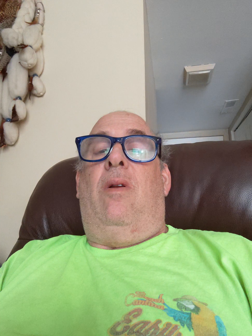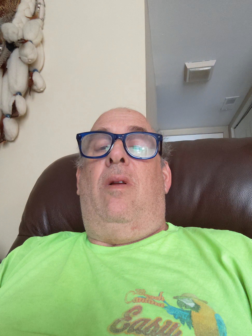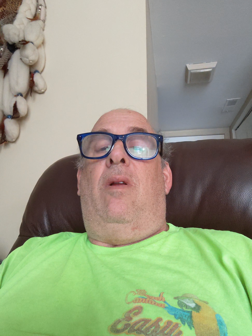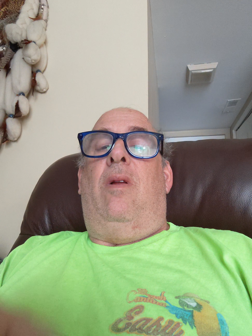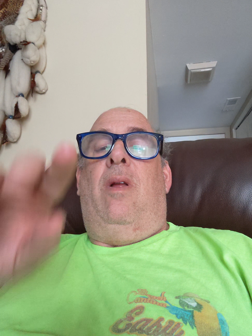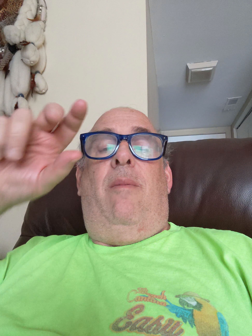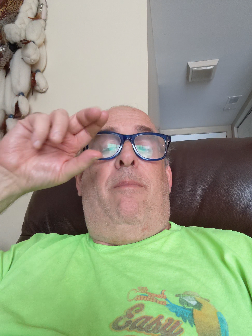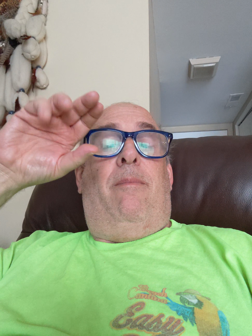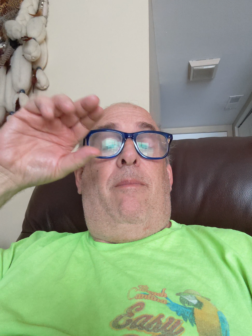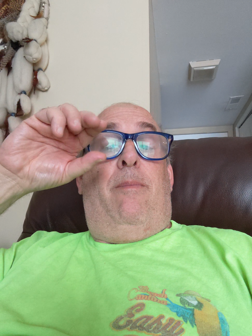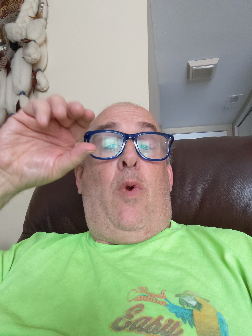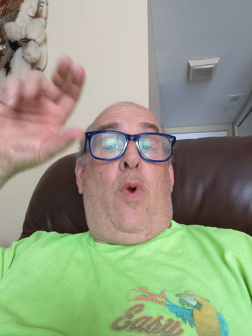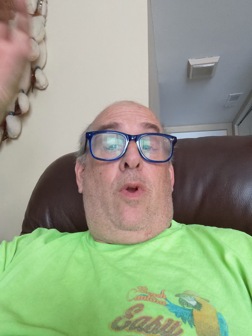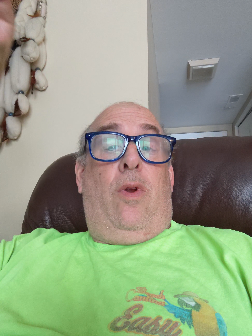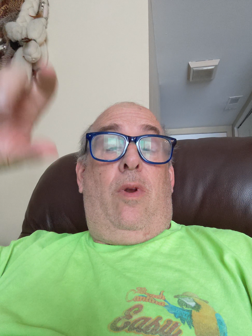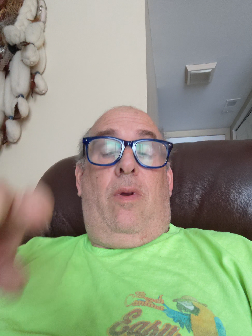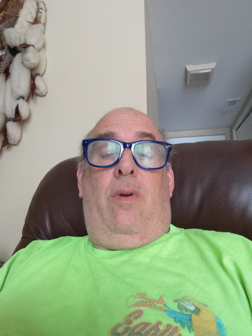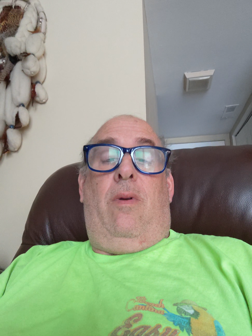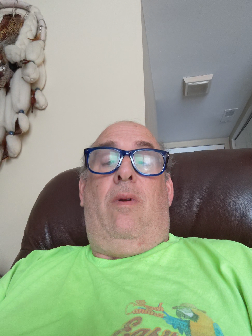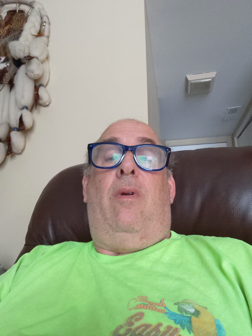moon